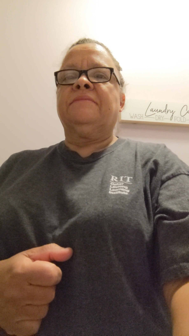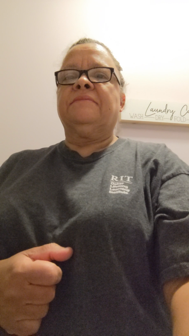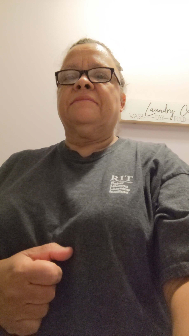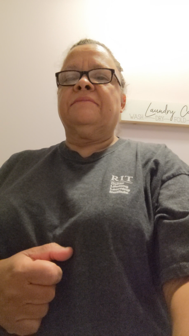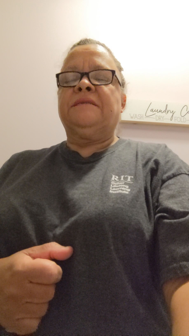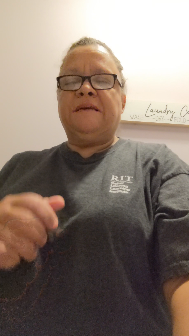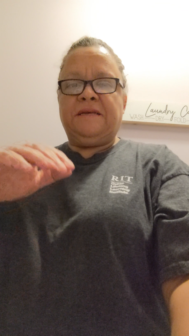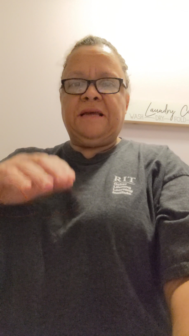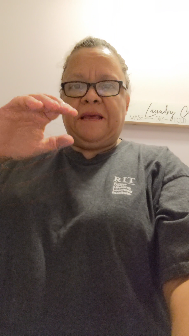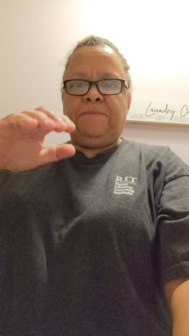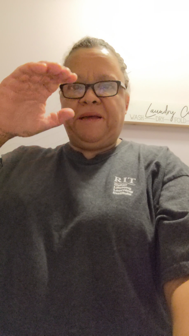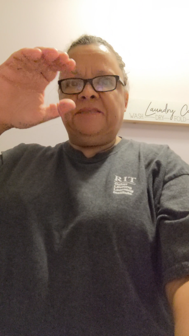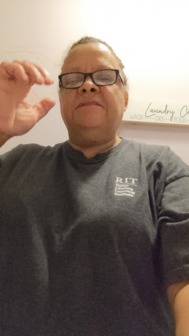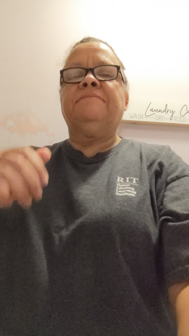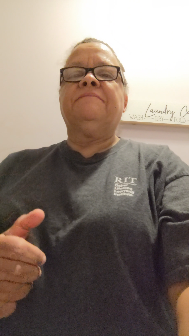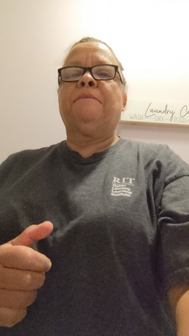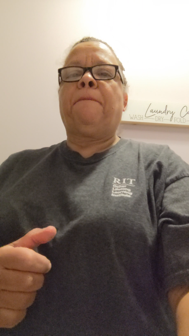climb